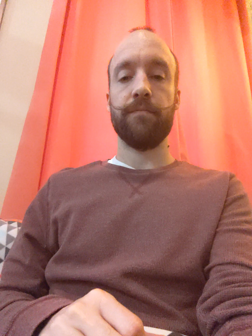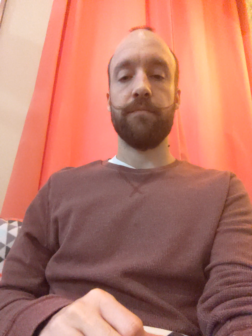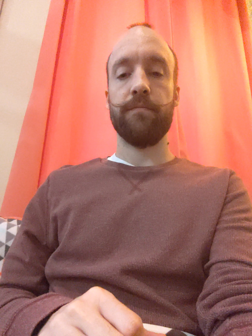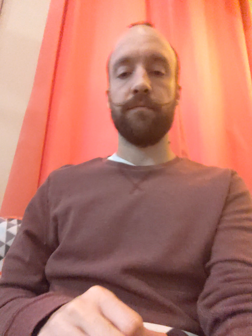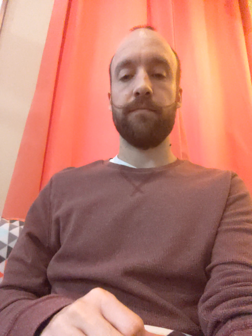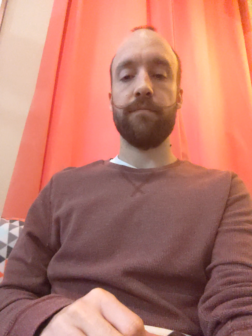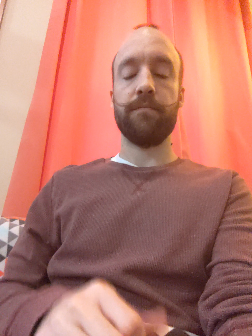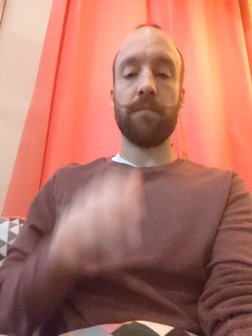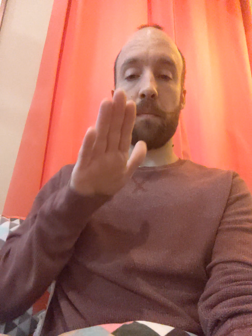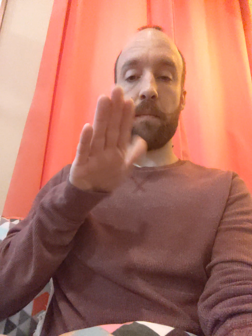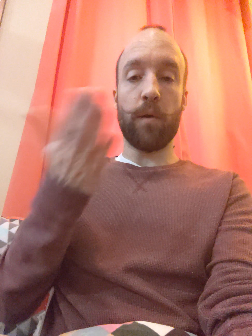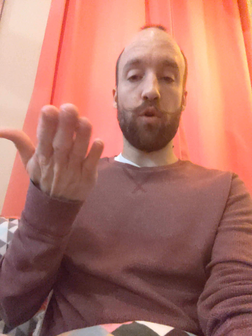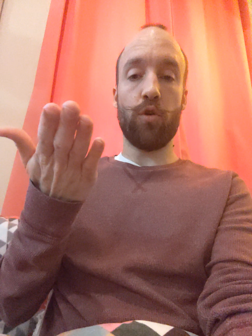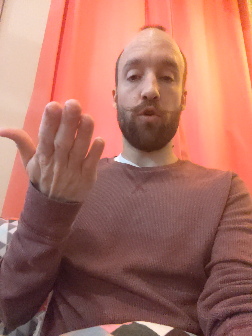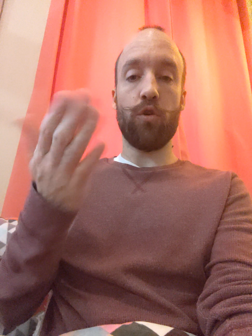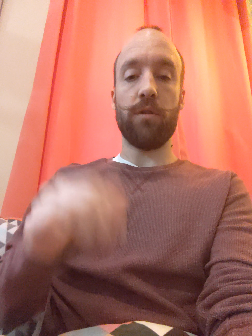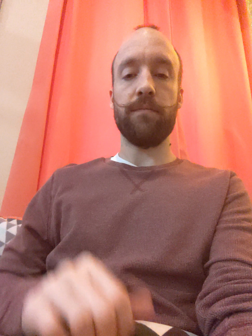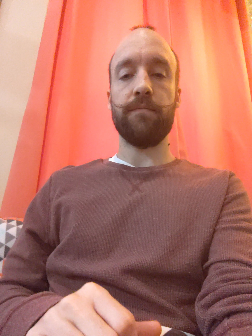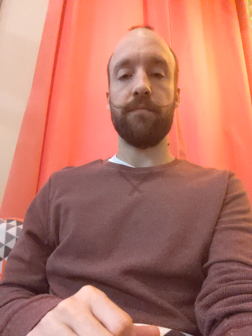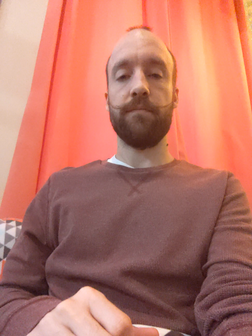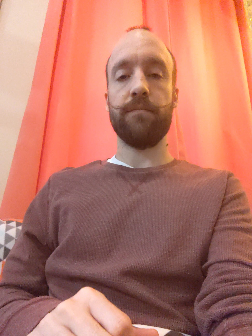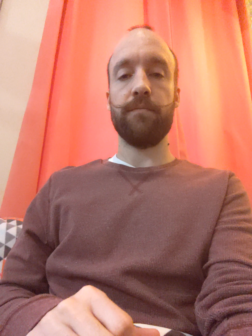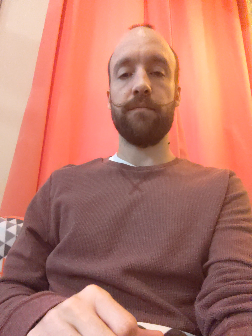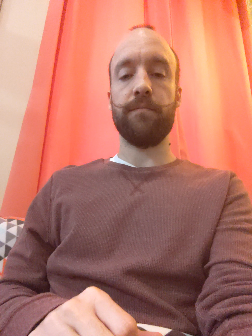book